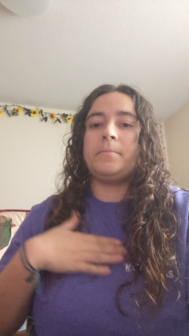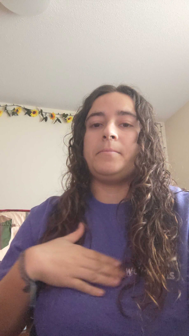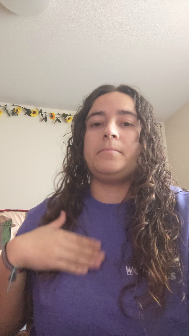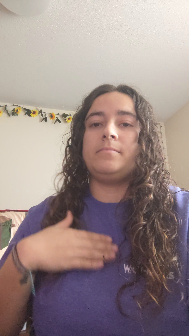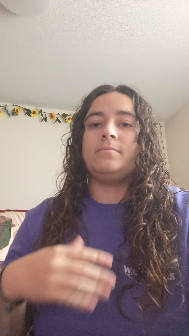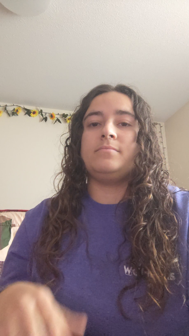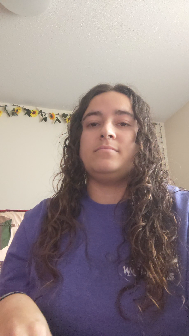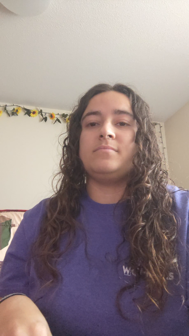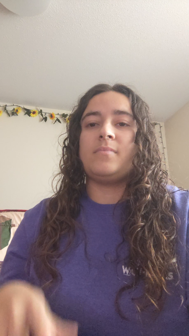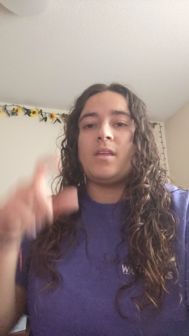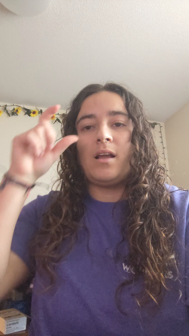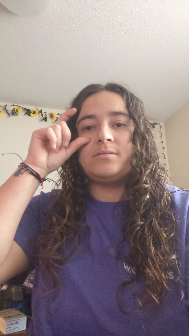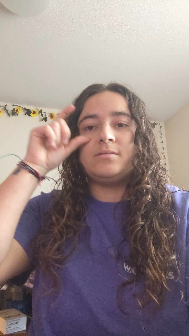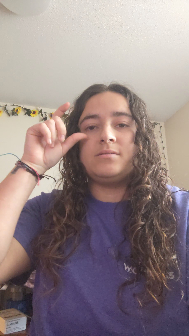glasses